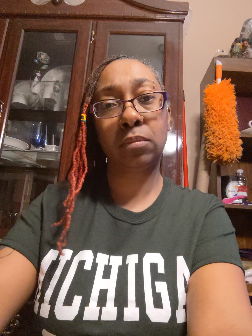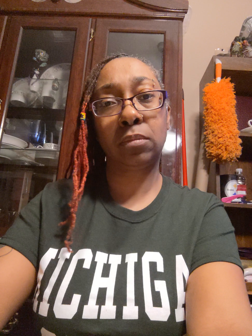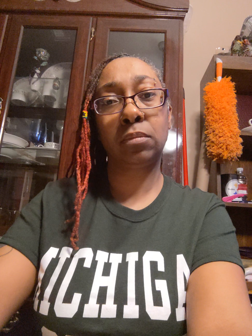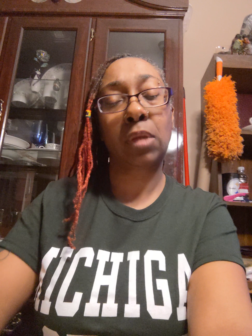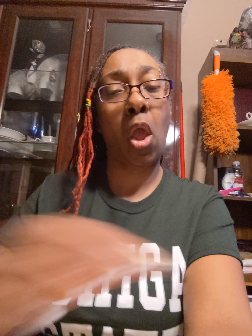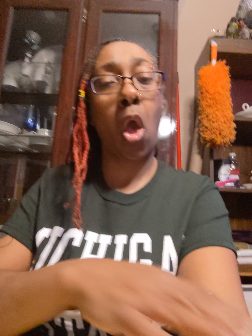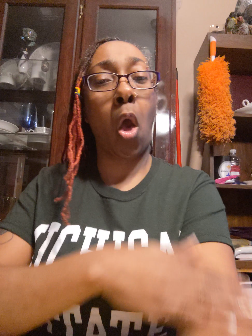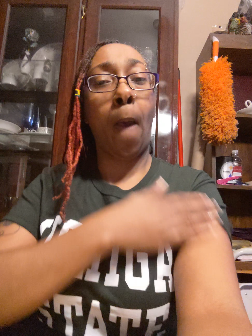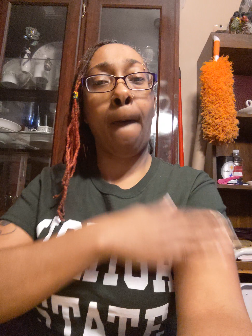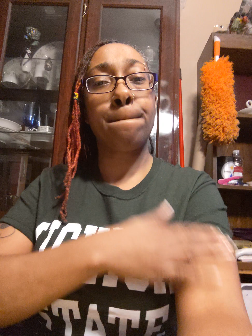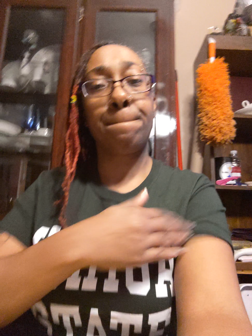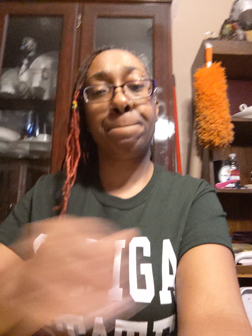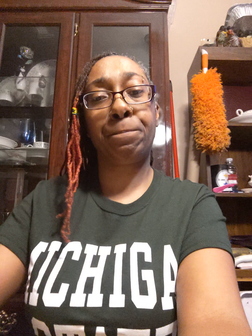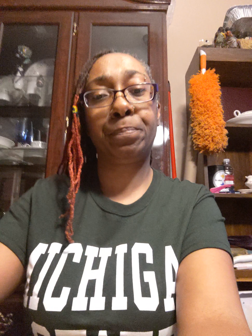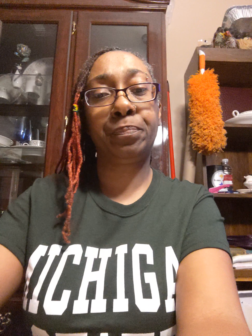arm